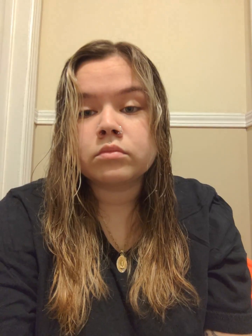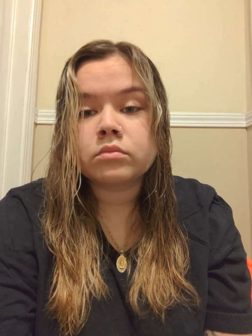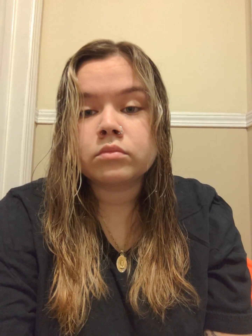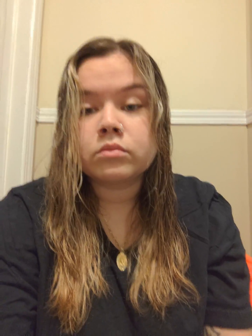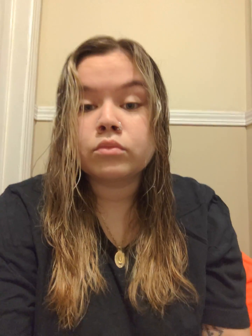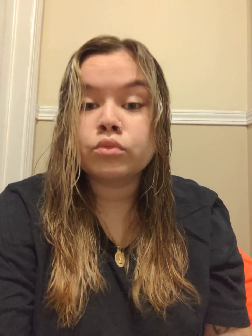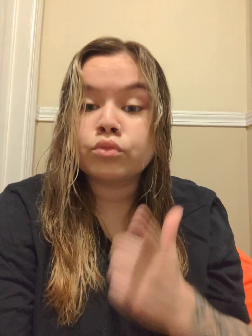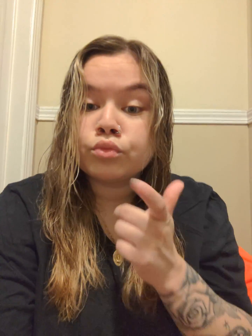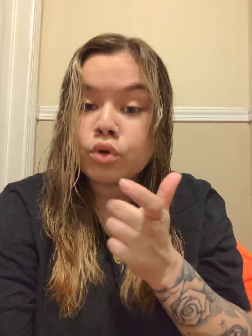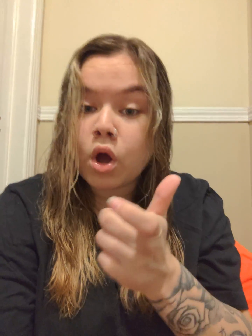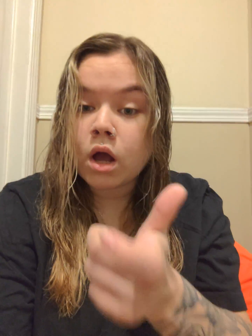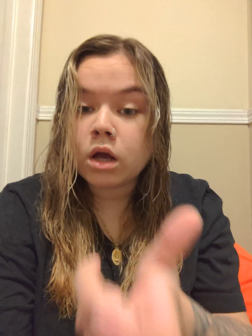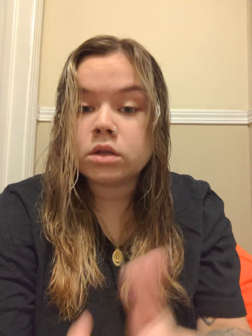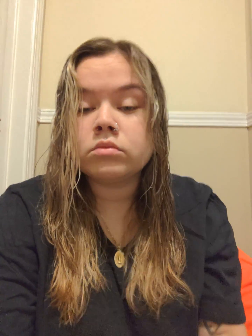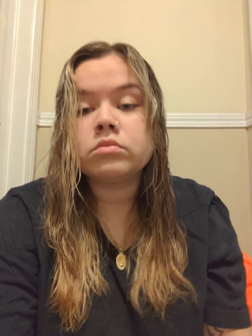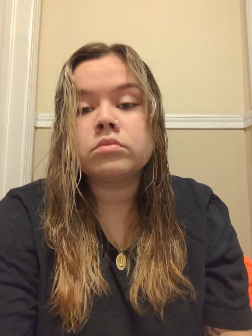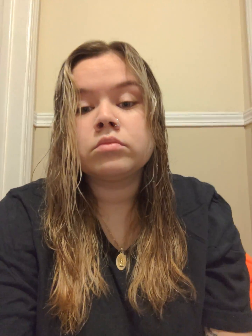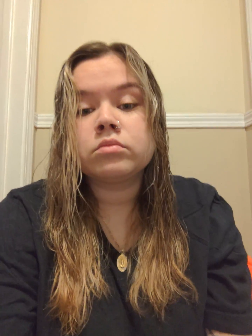run